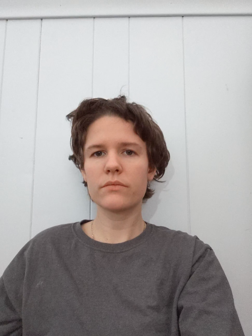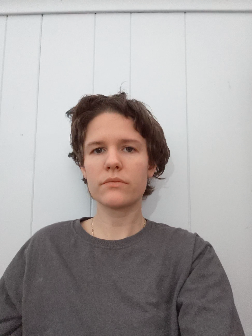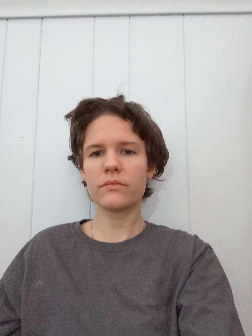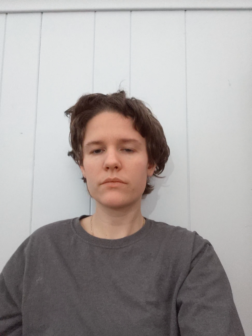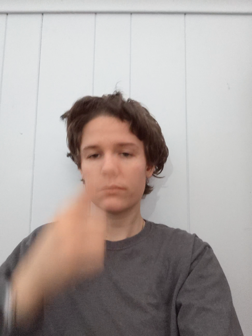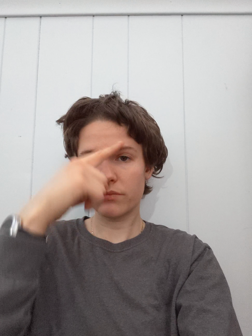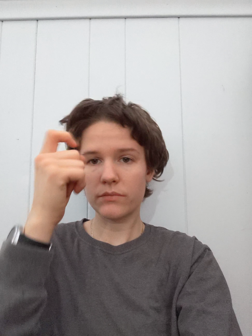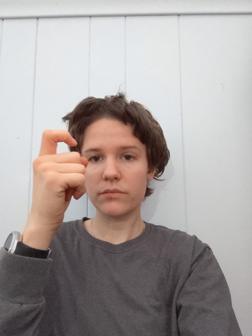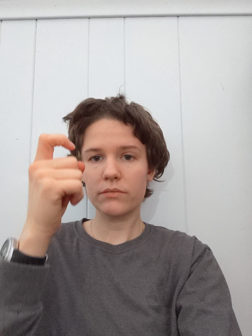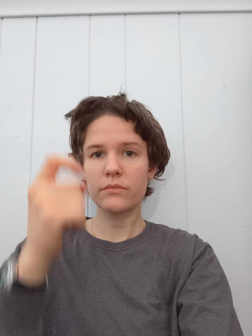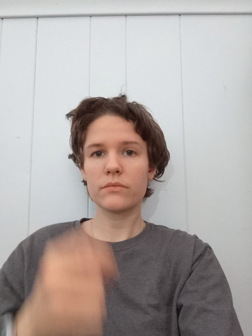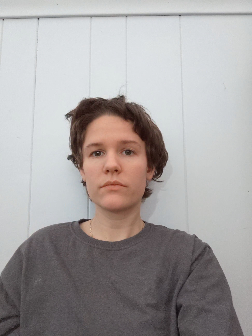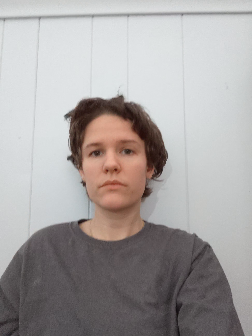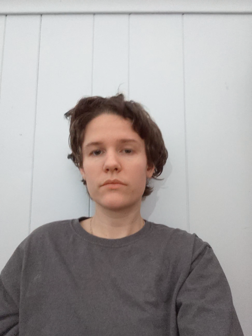because